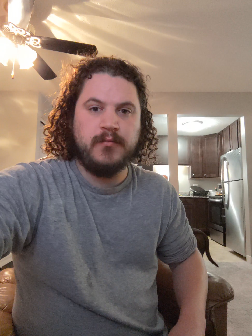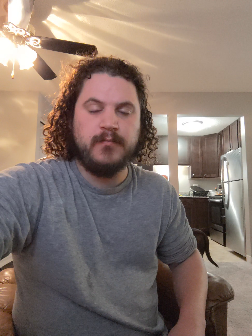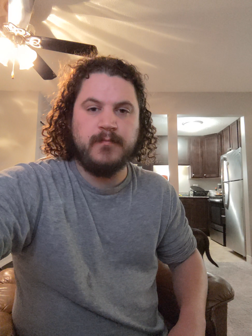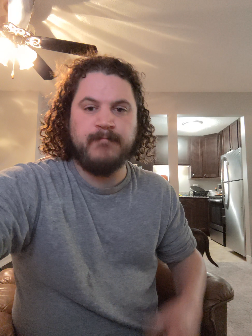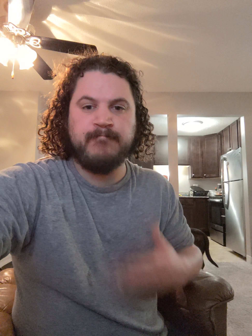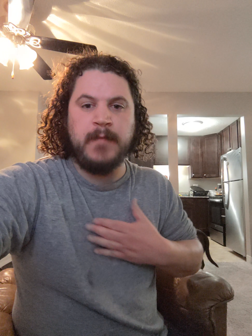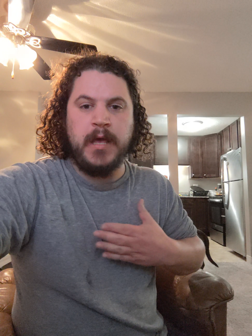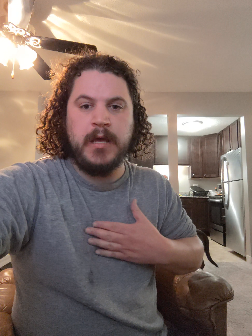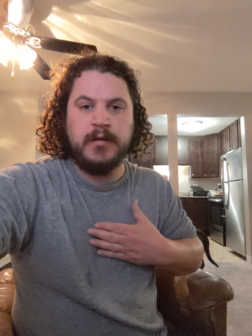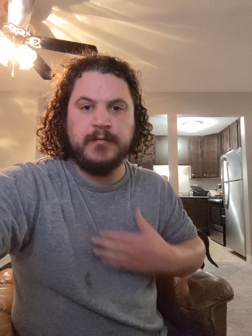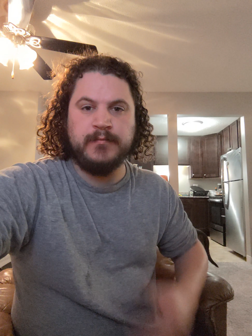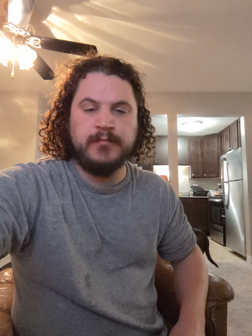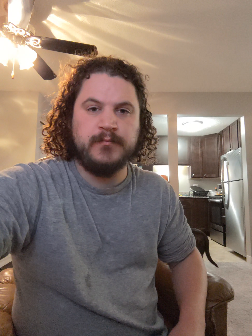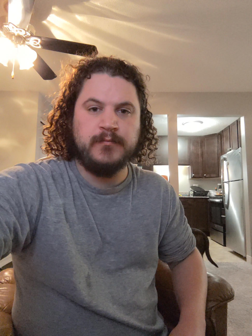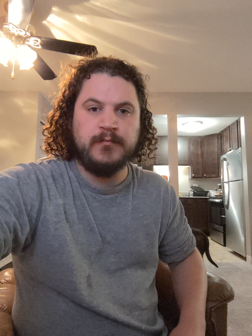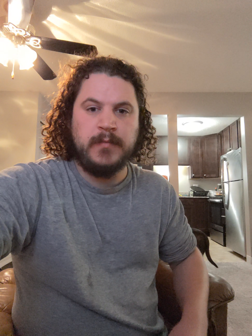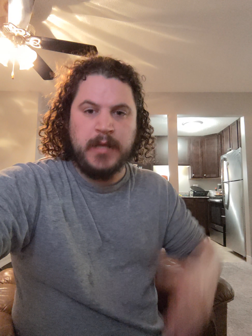my